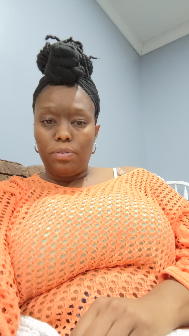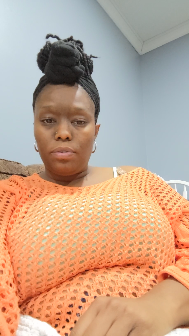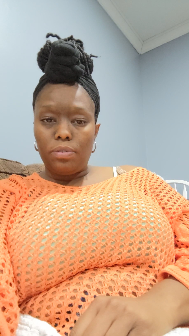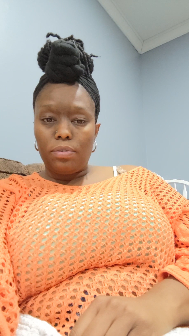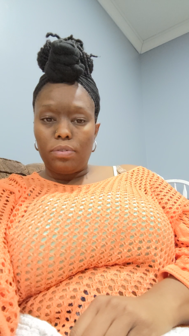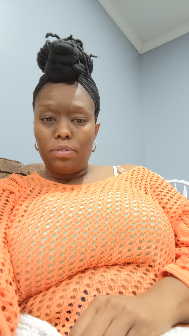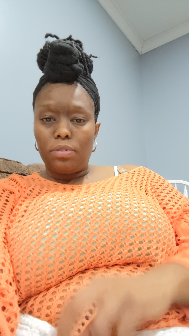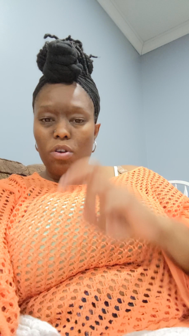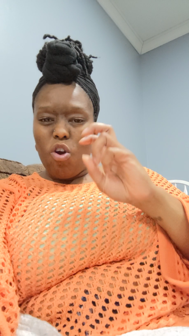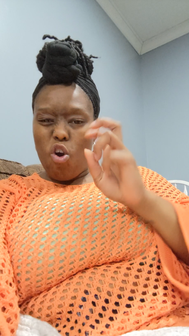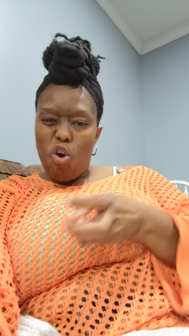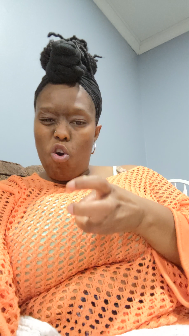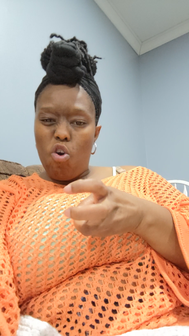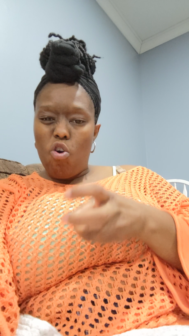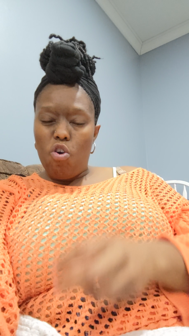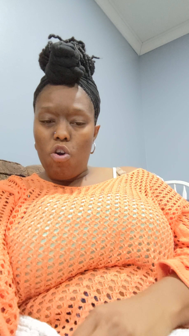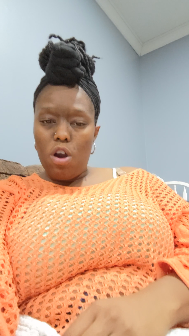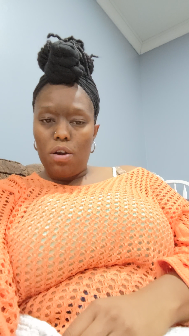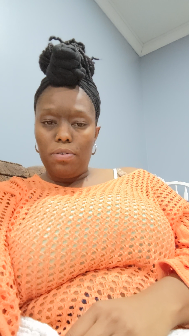hard